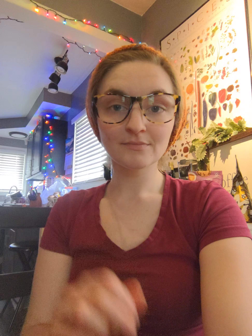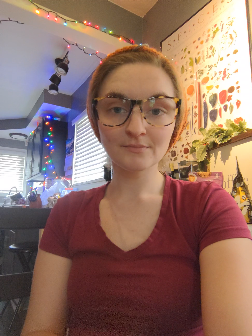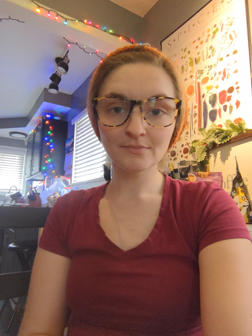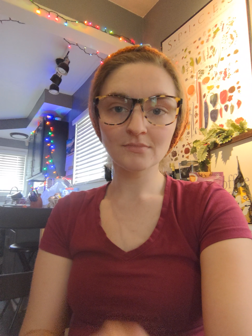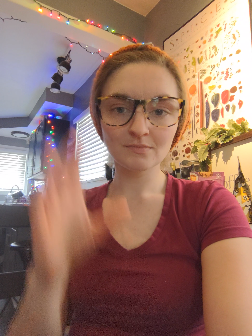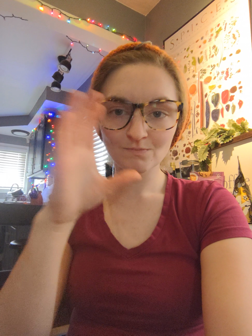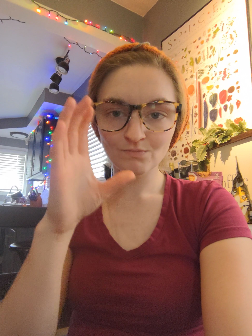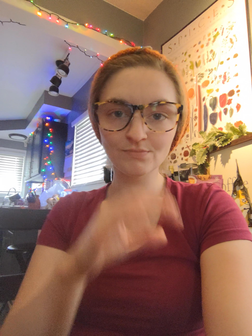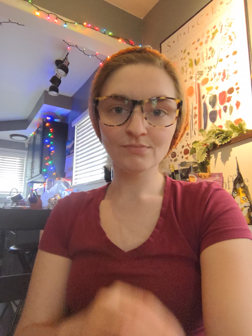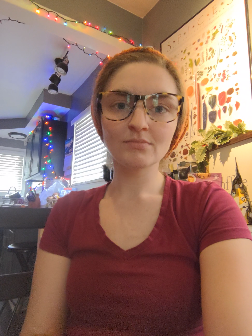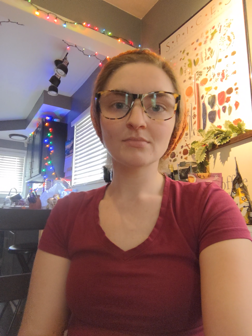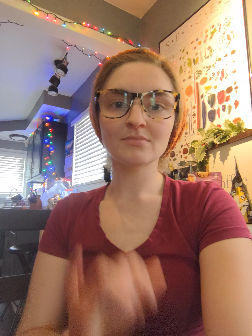cloud